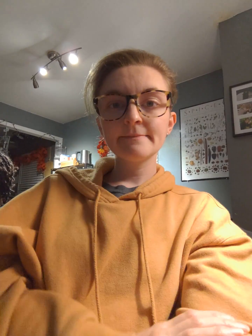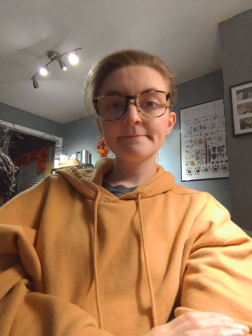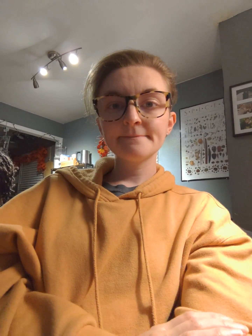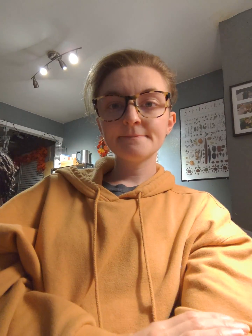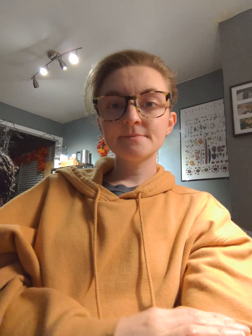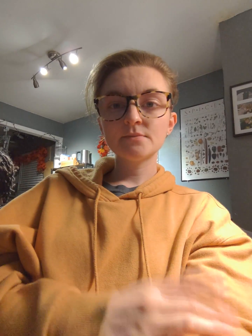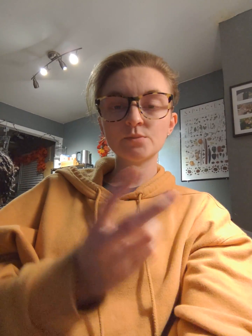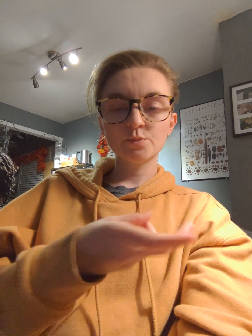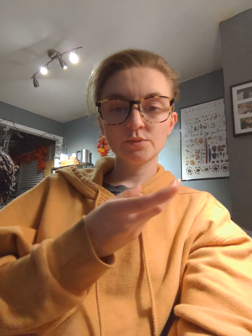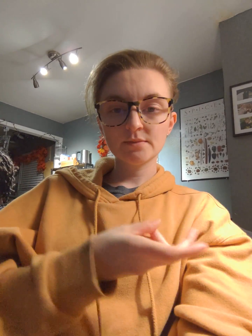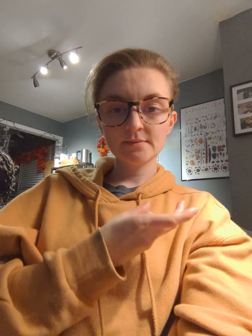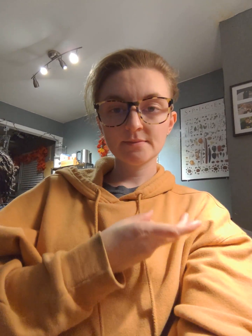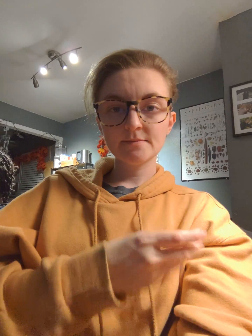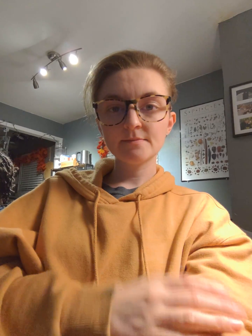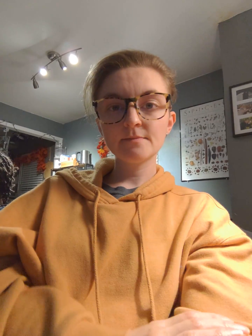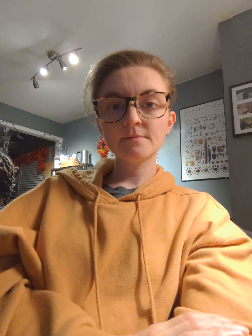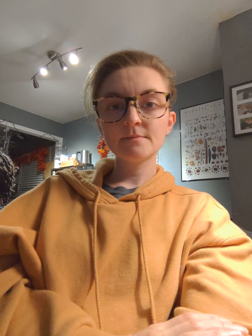sheep